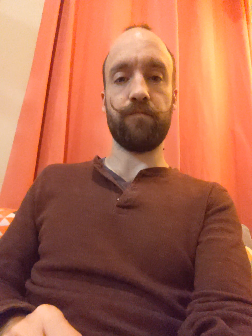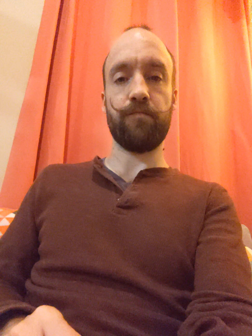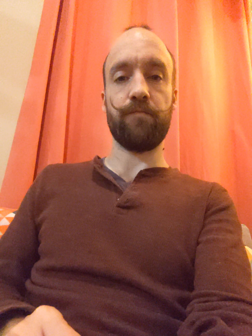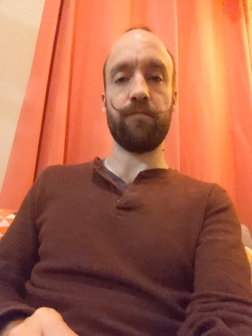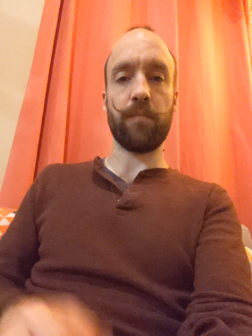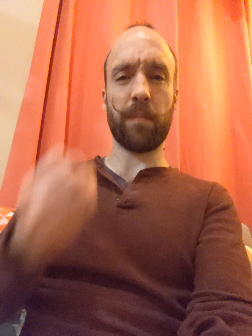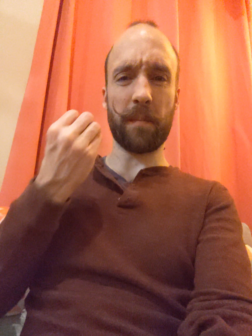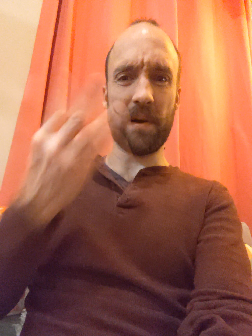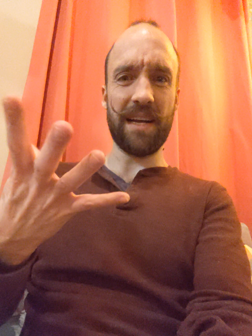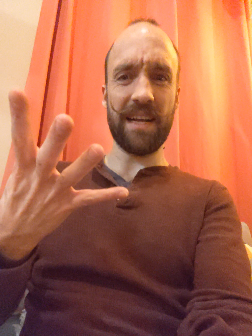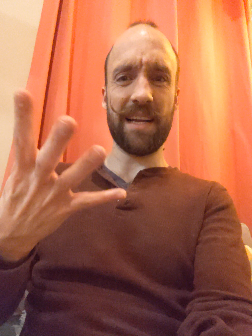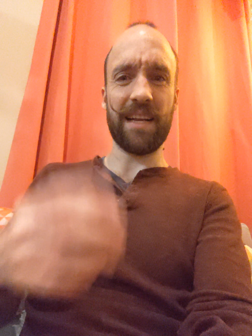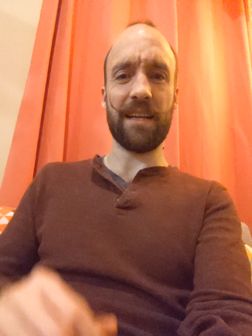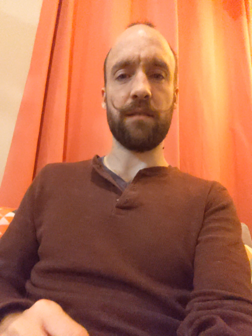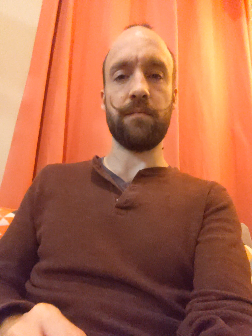many